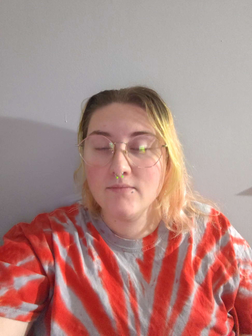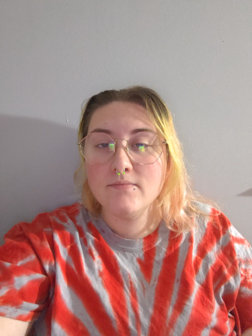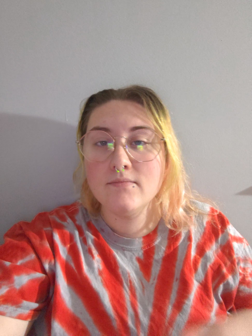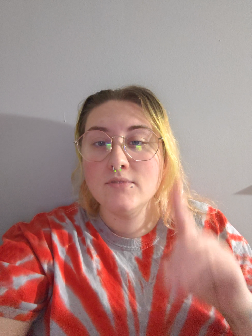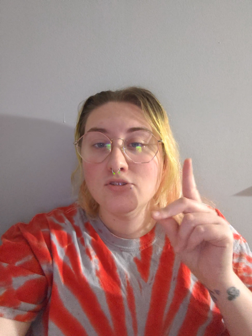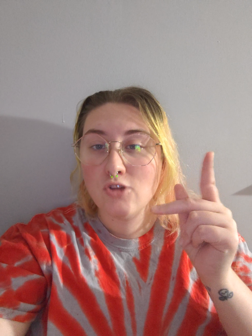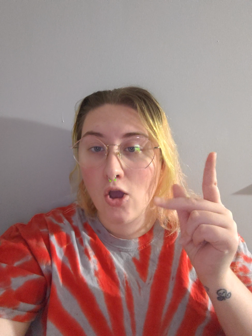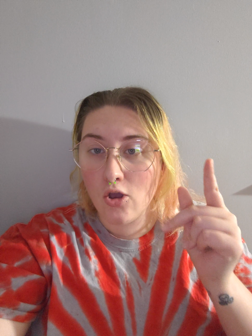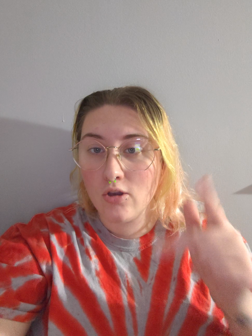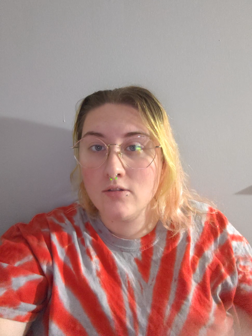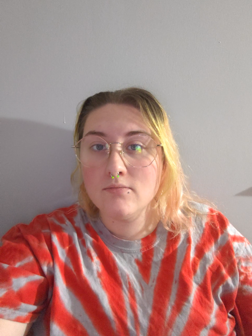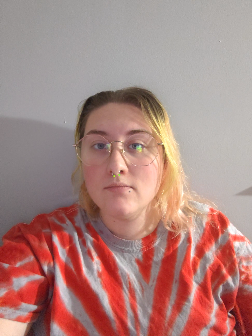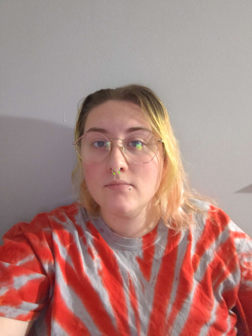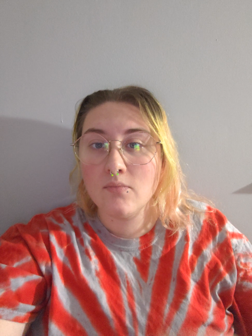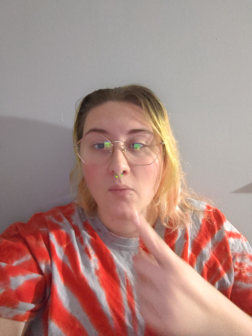dog